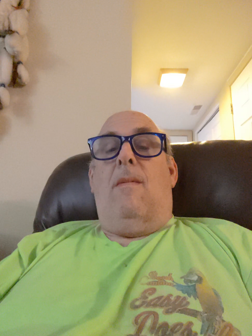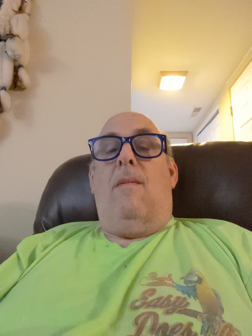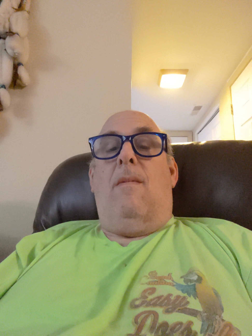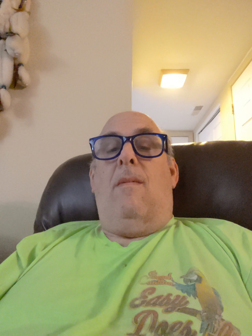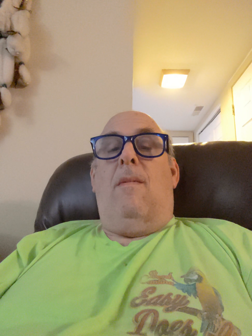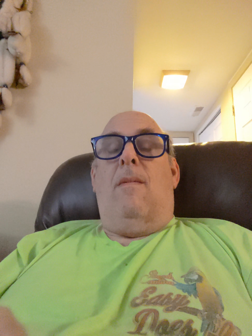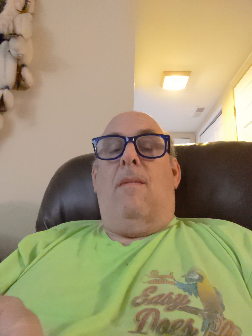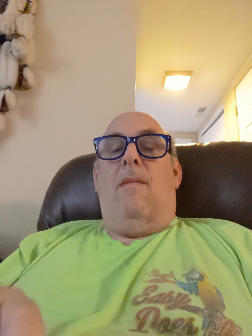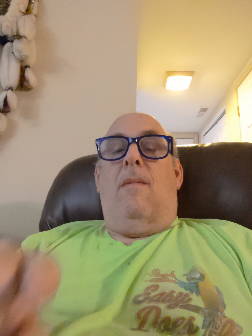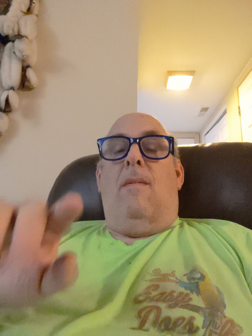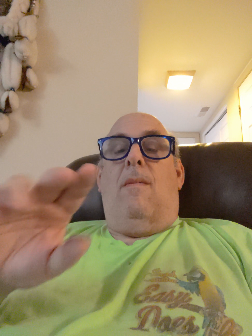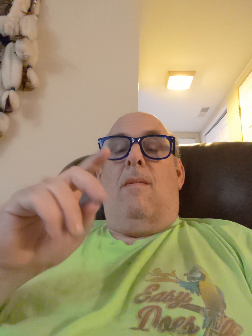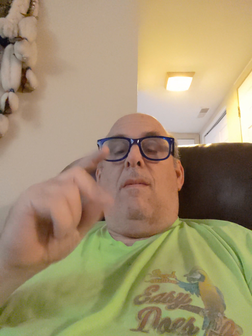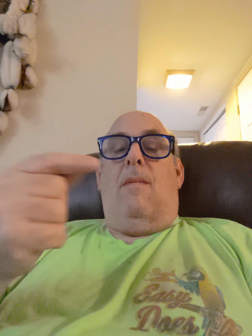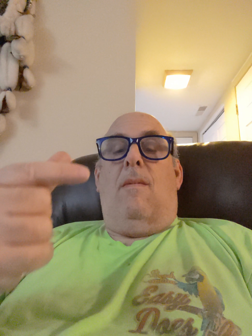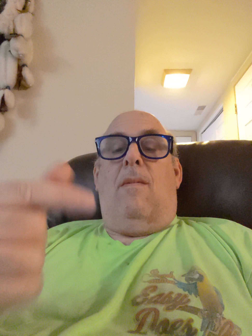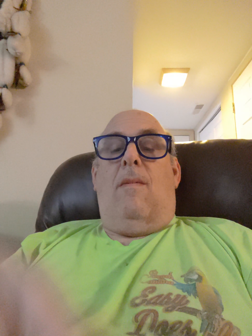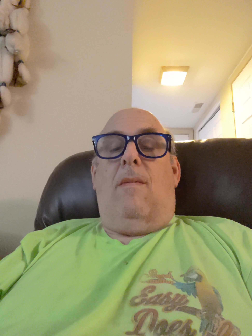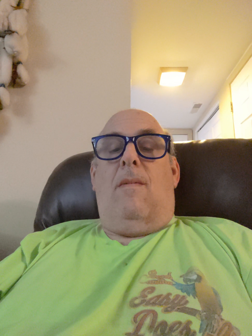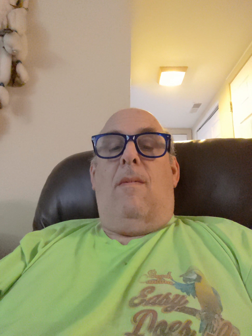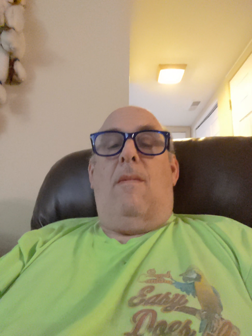dog